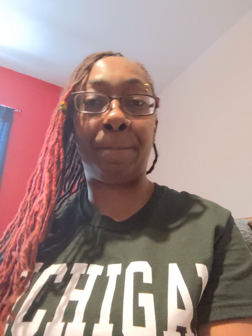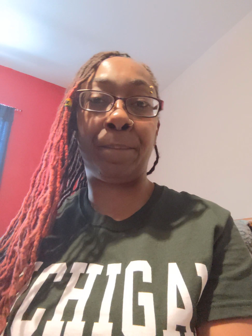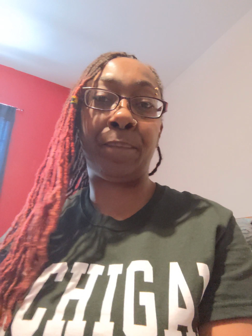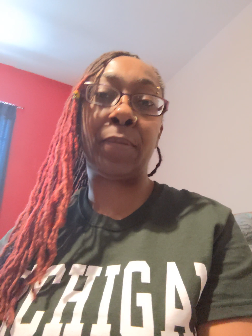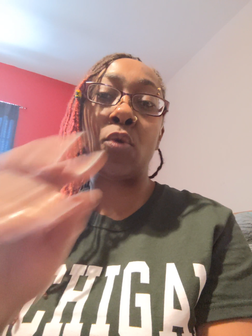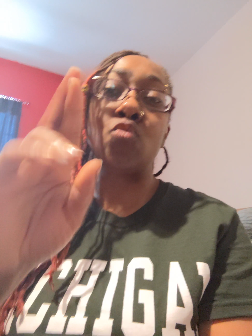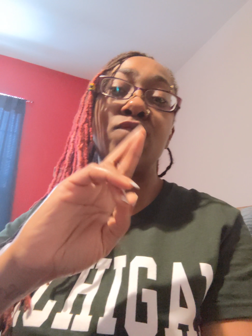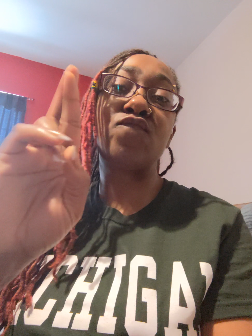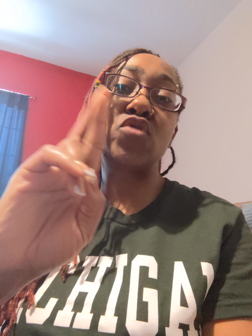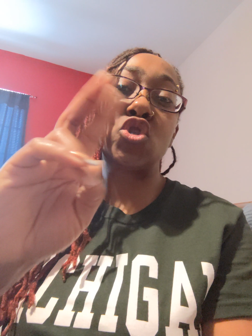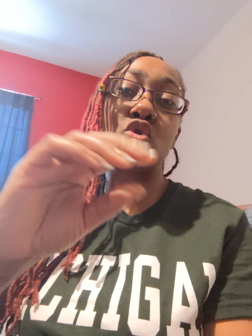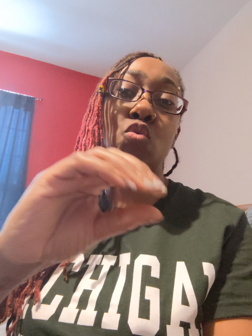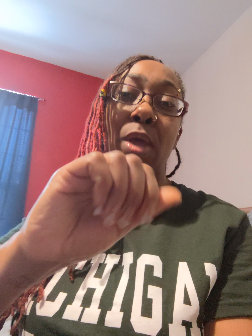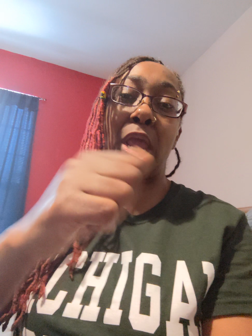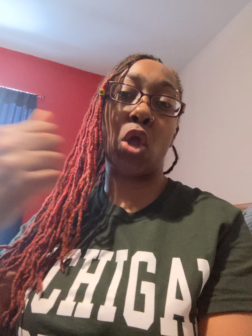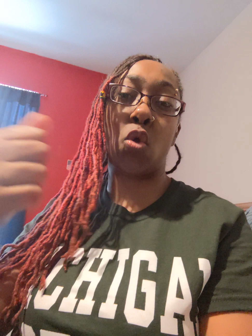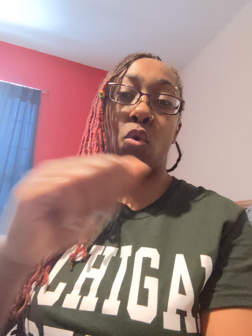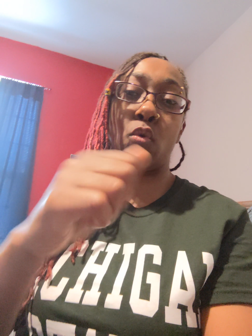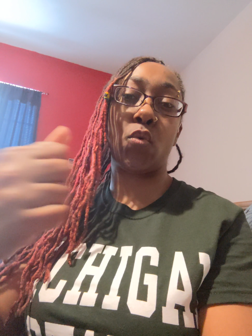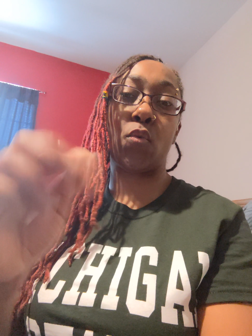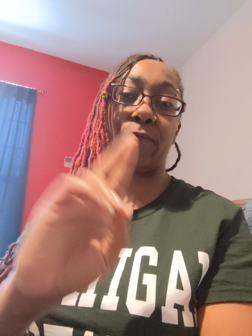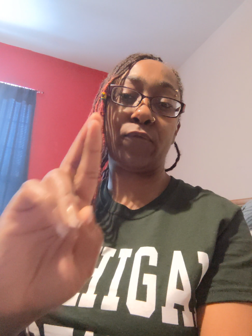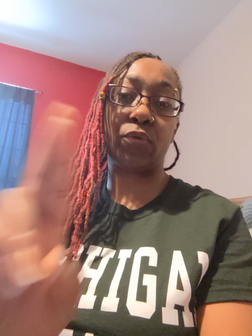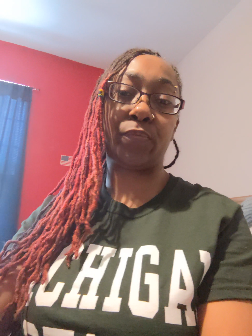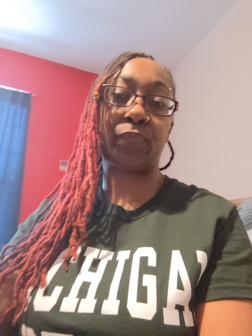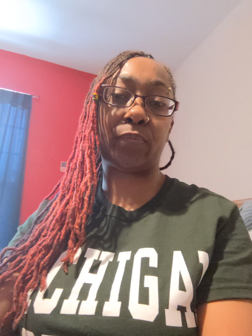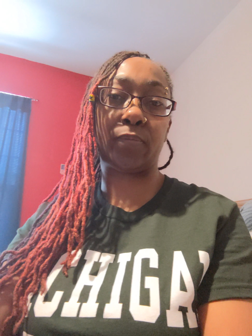refrigerator